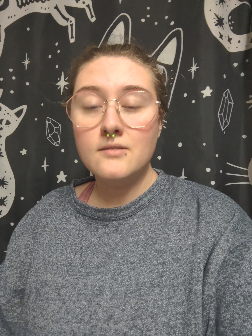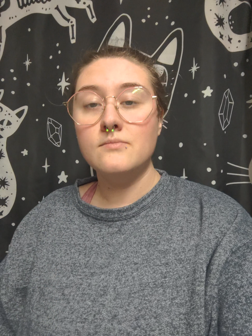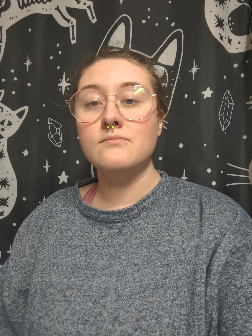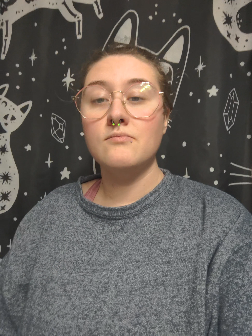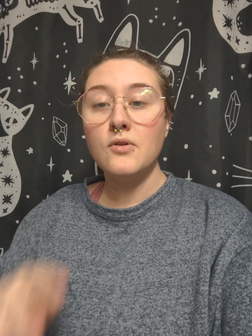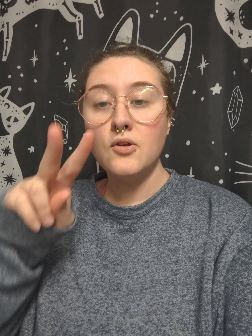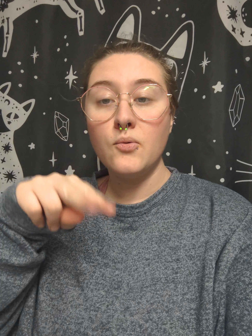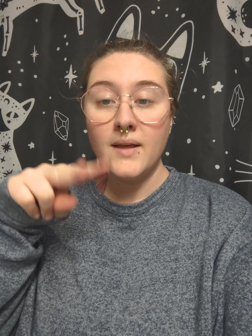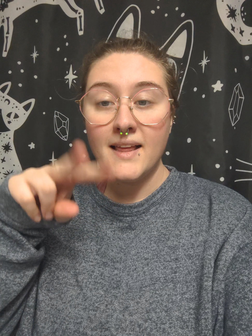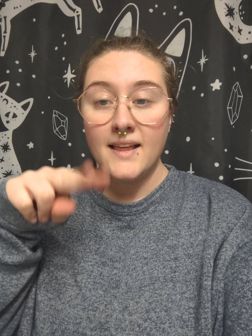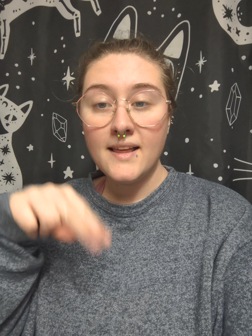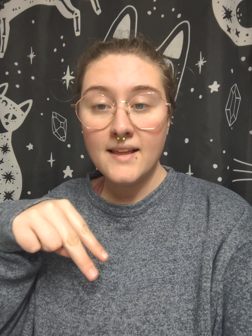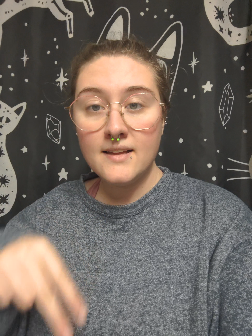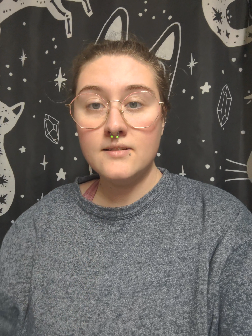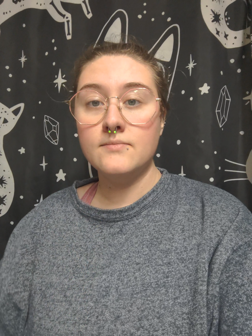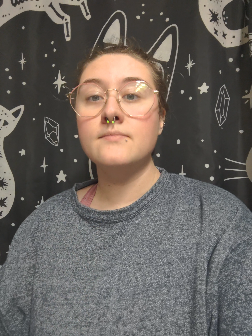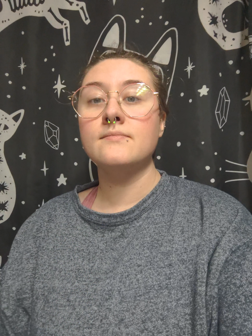read